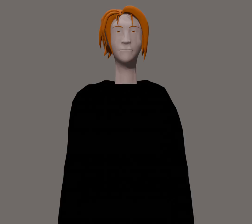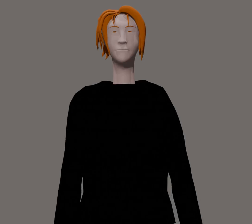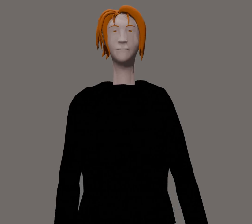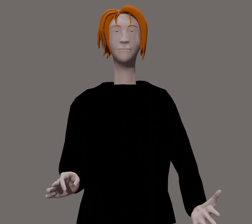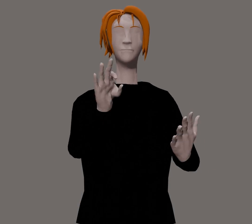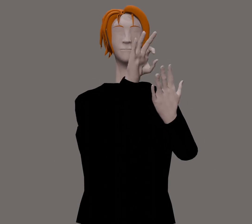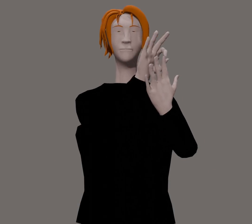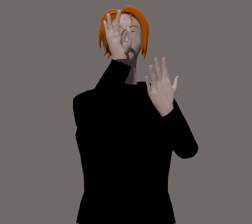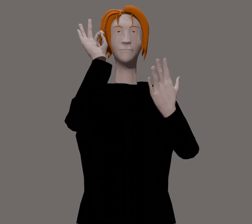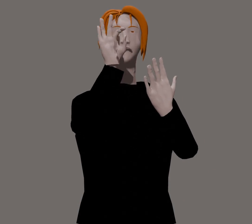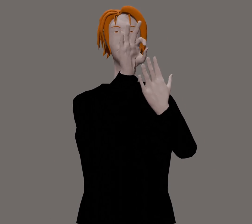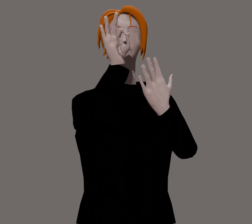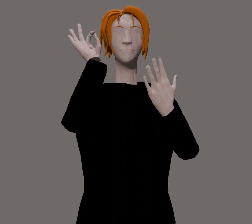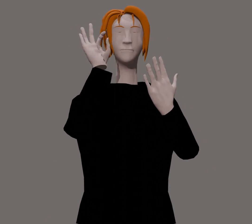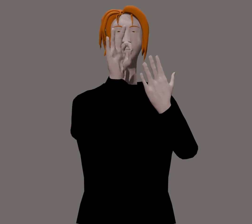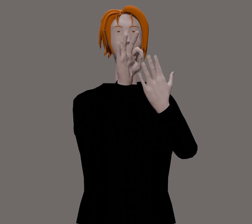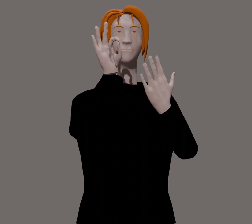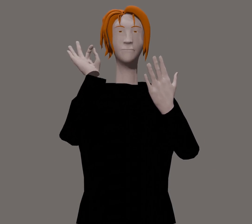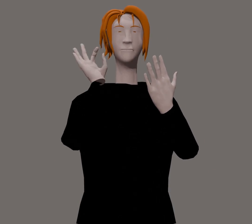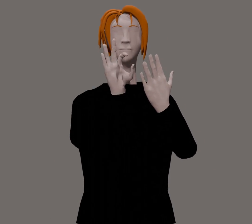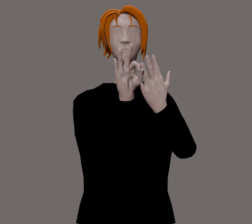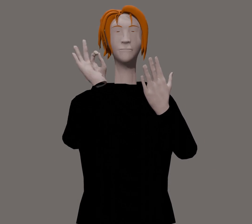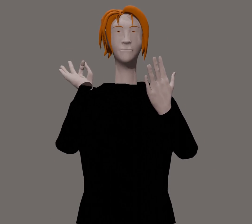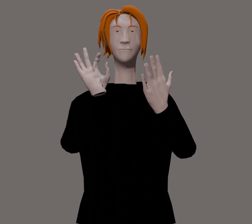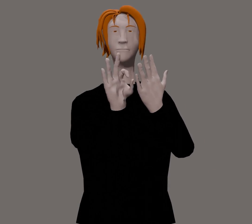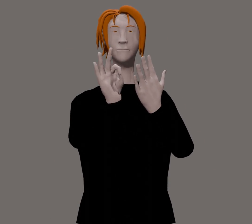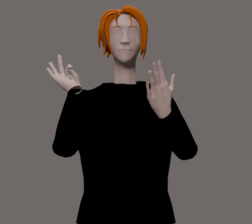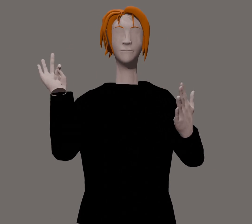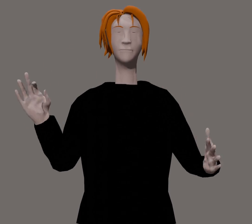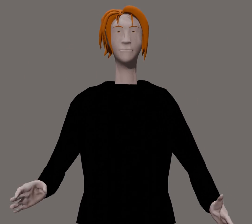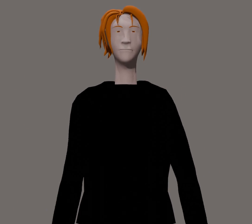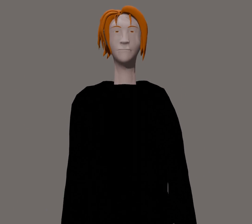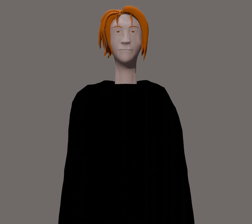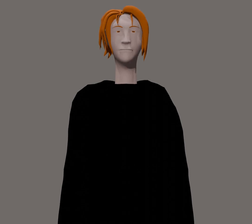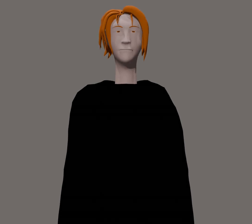Choose Multi